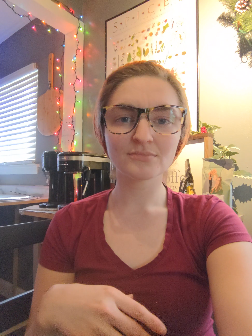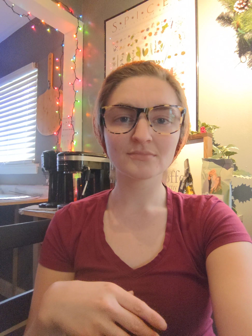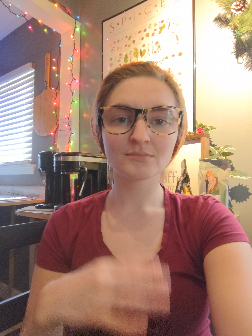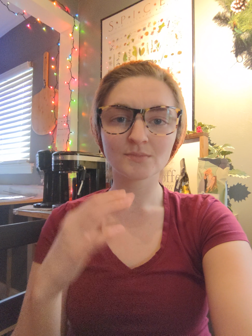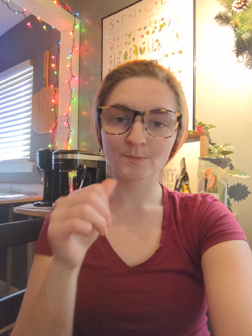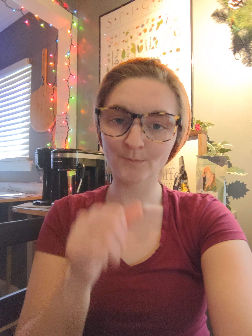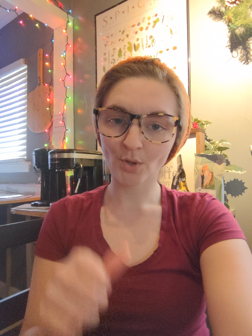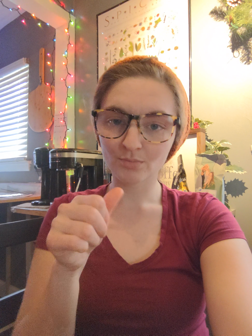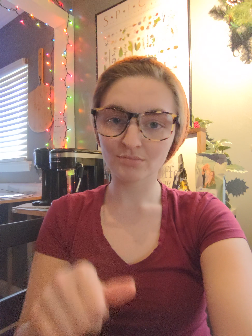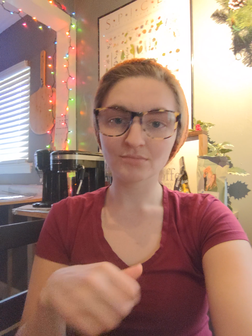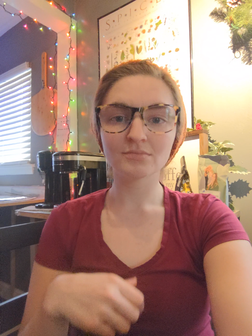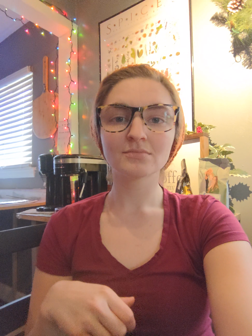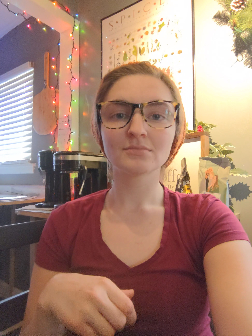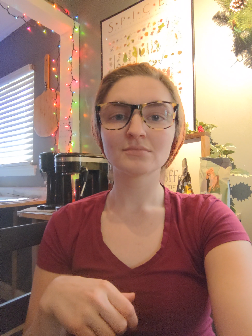potty